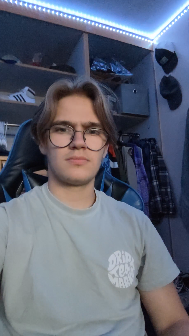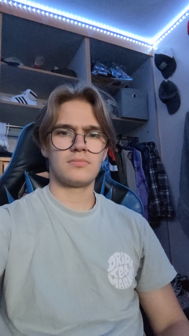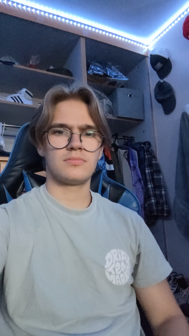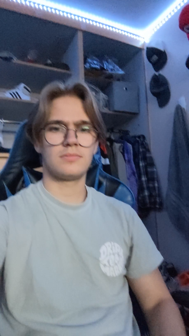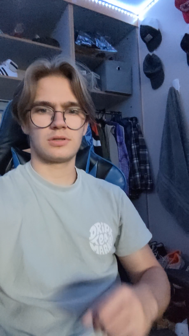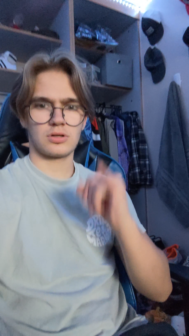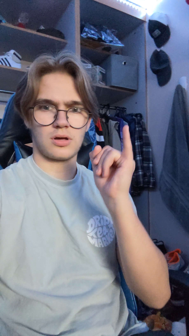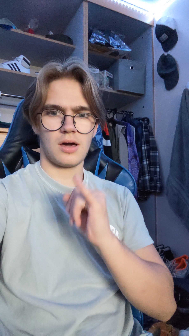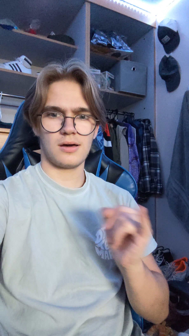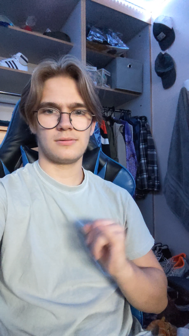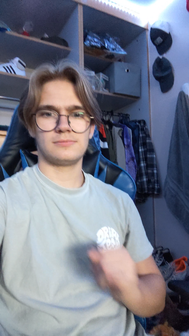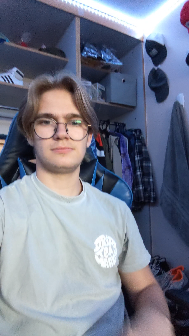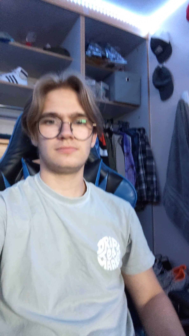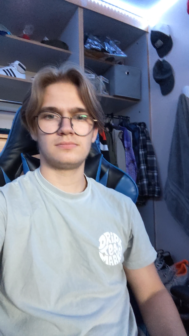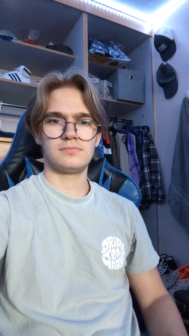draw